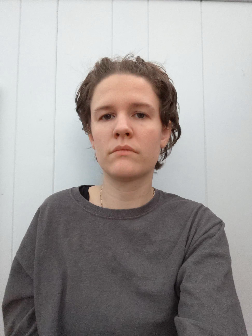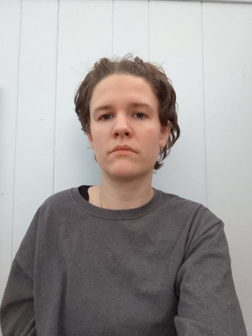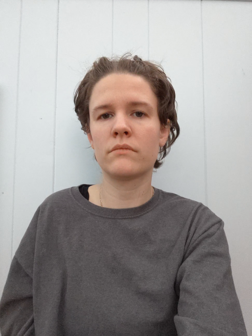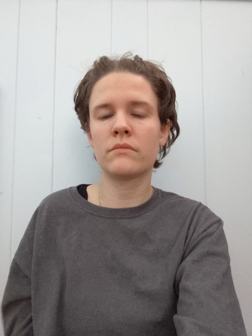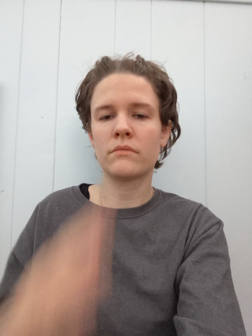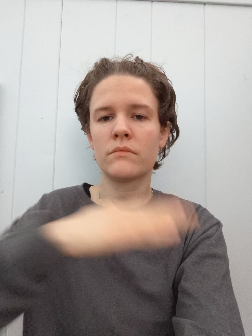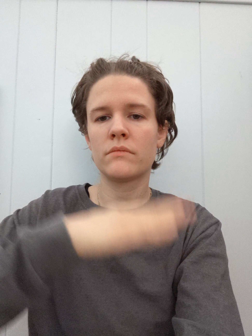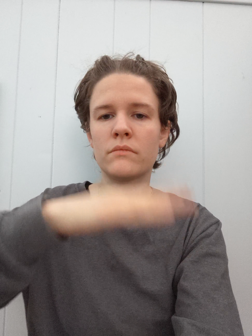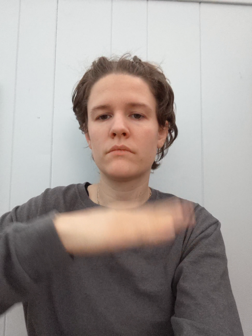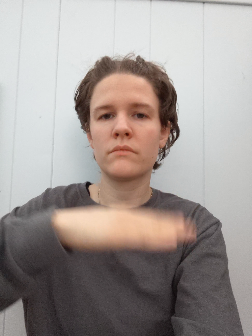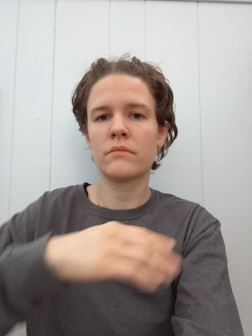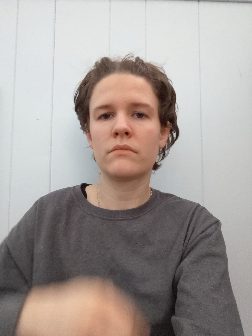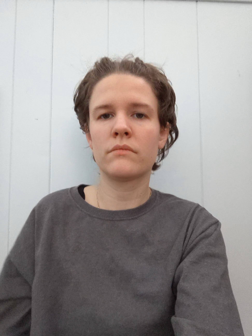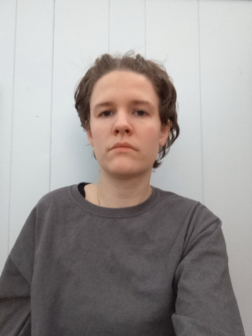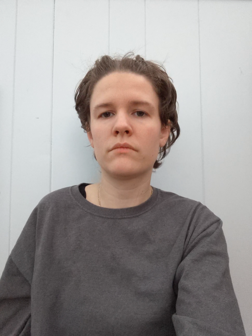table